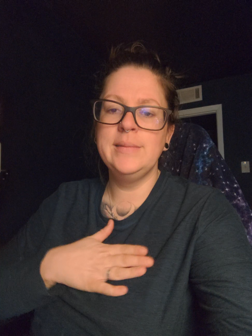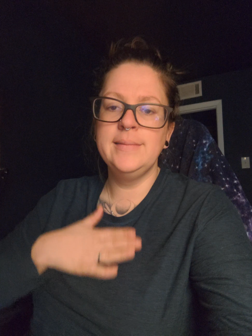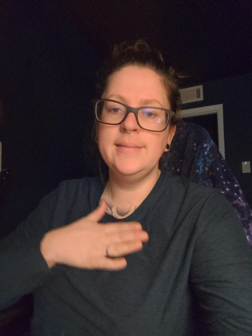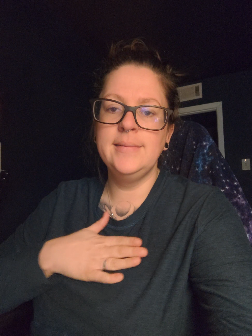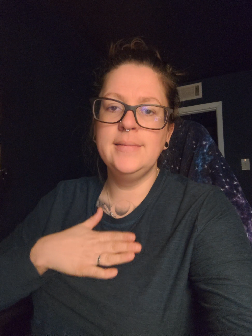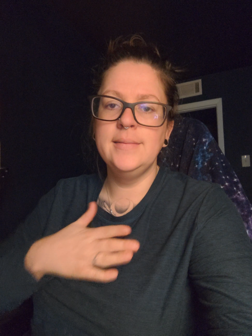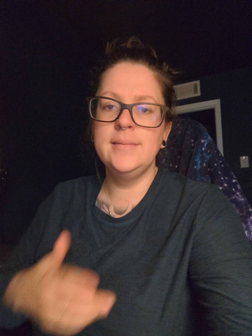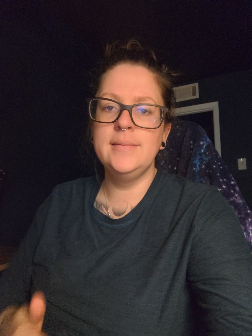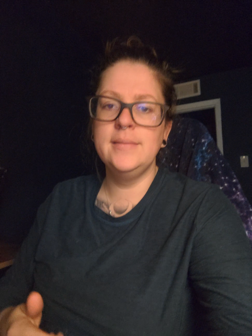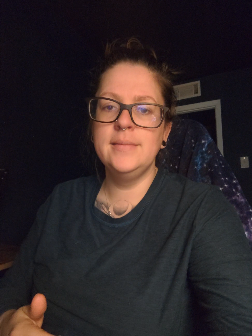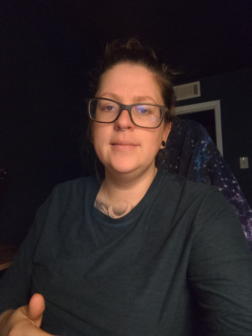please